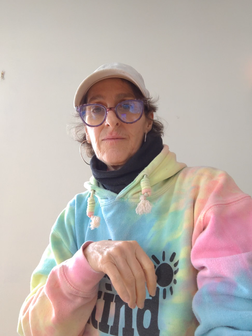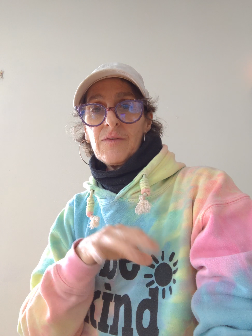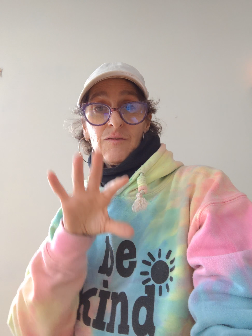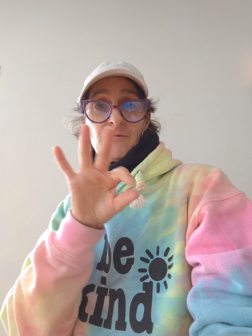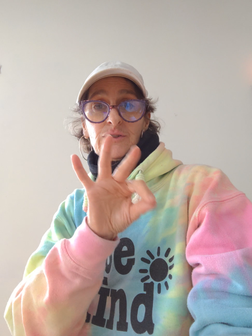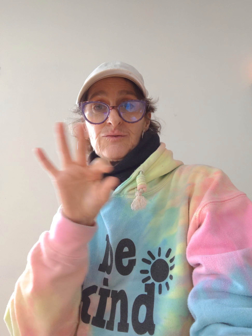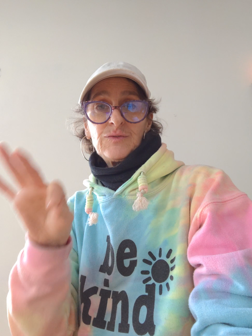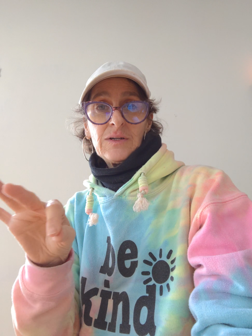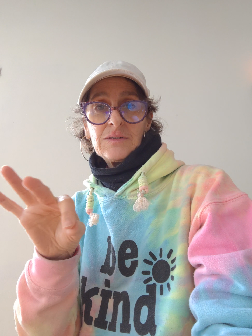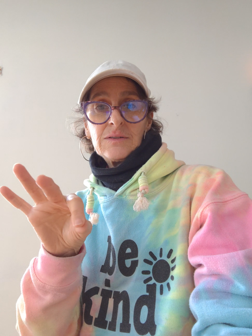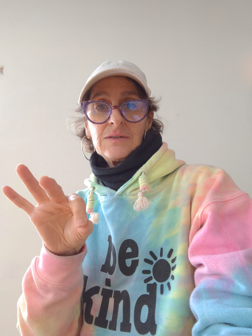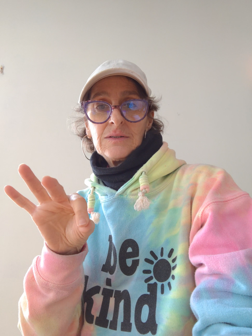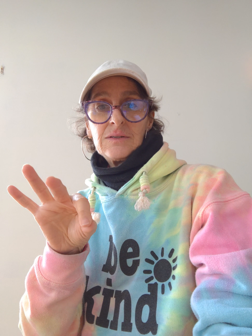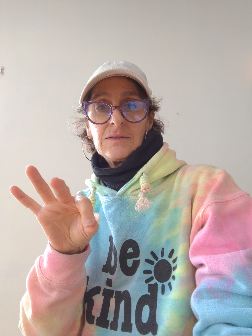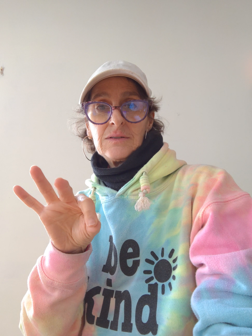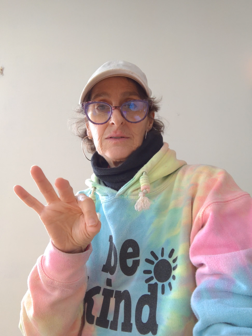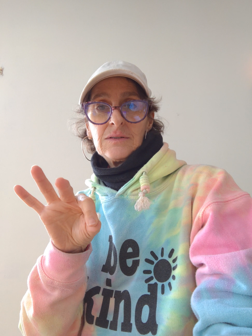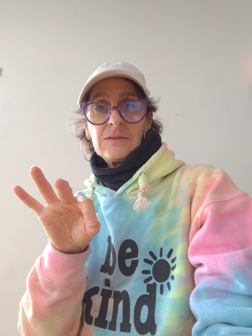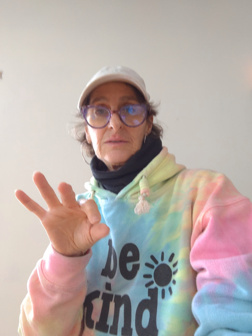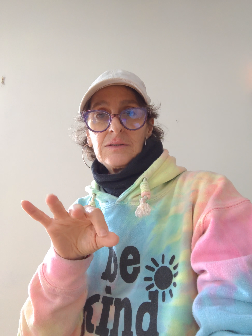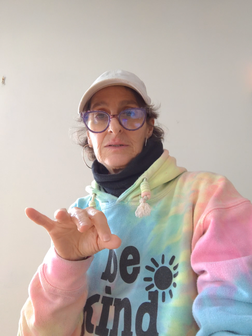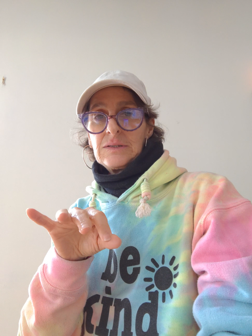french fries